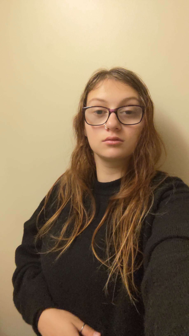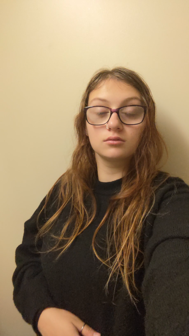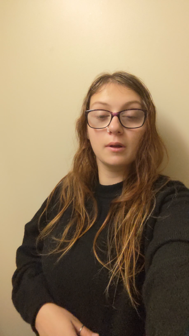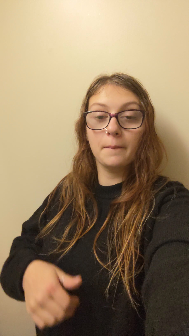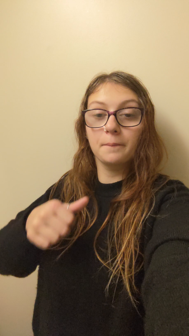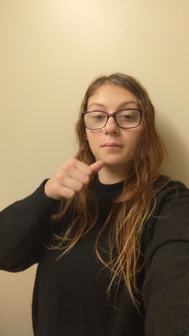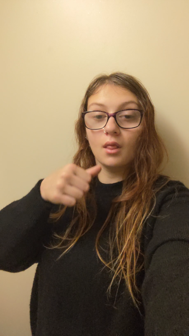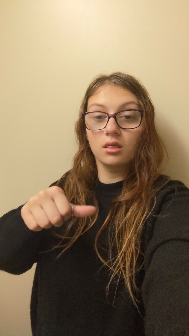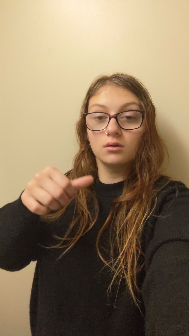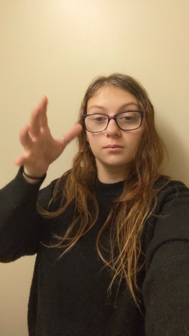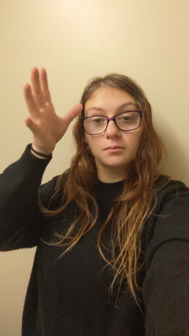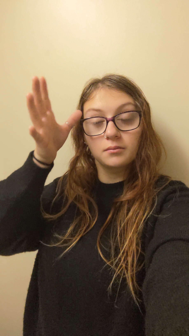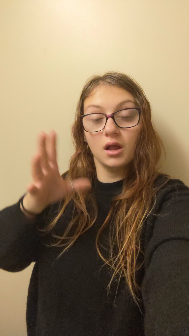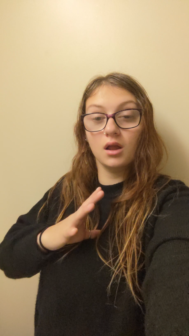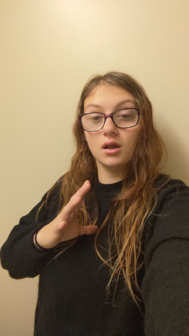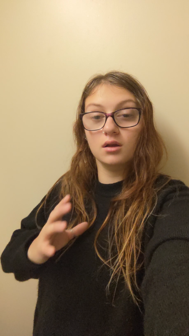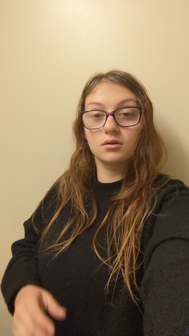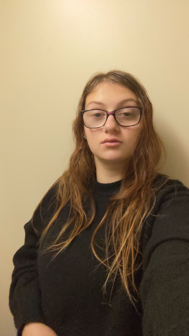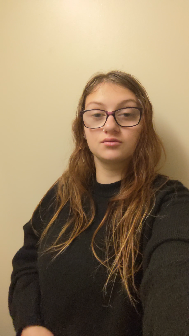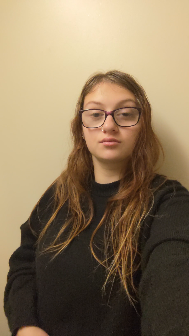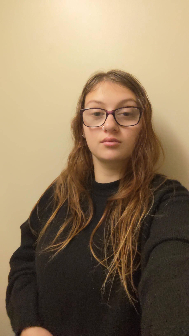mailman